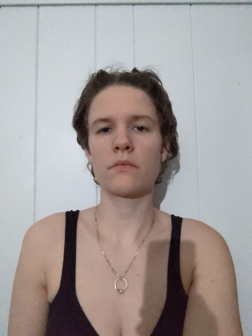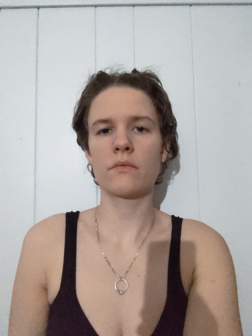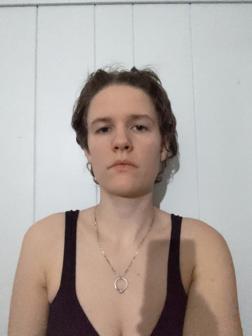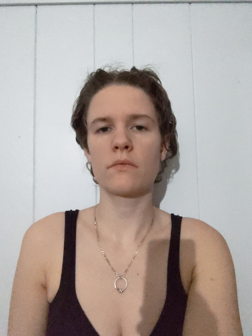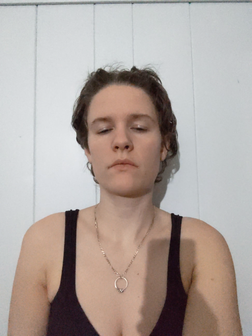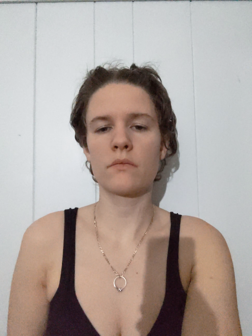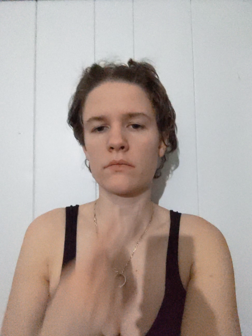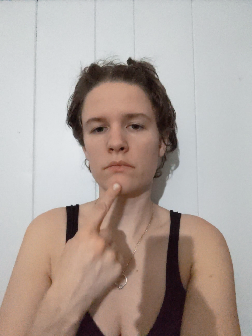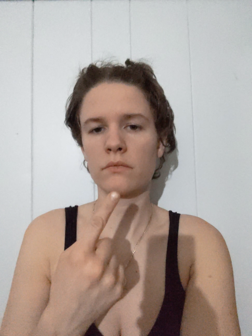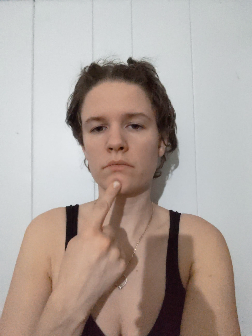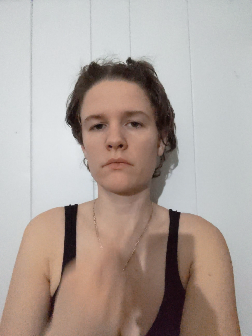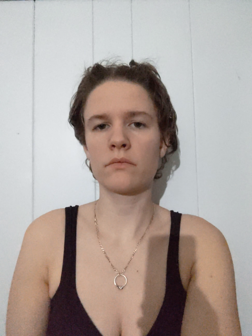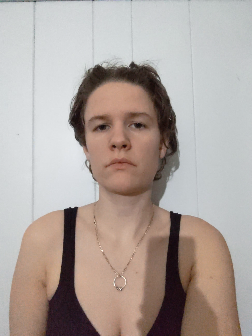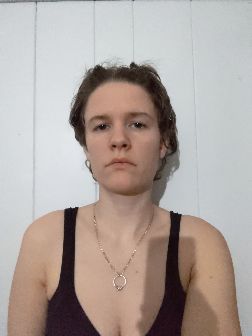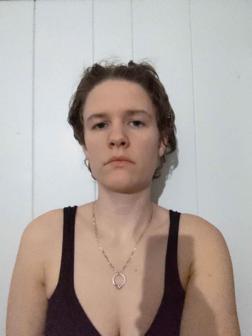say